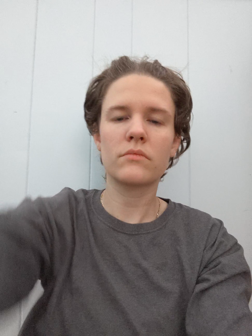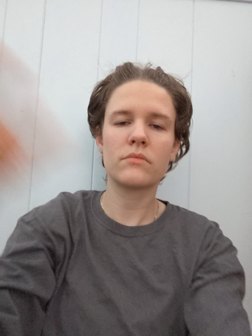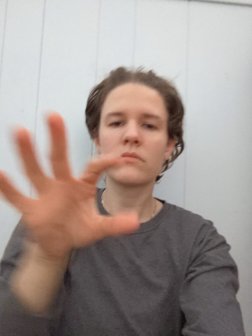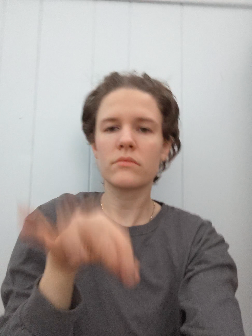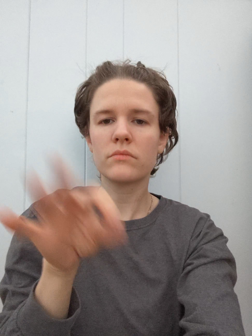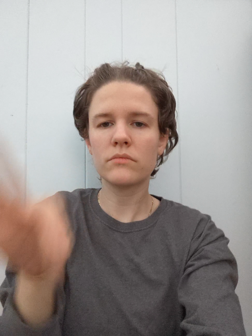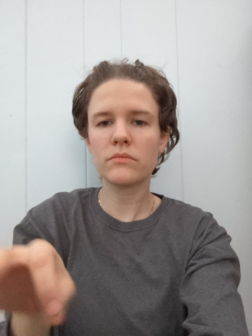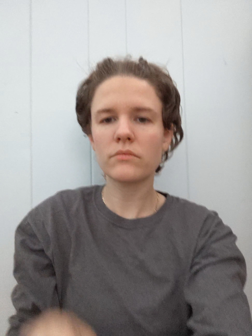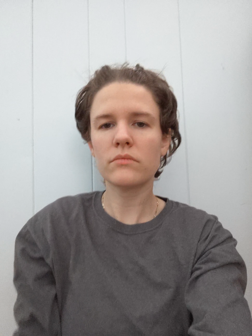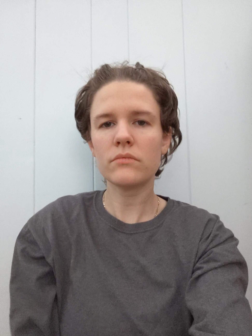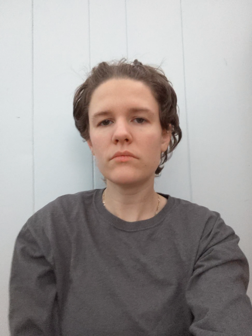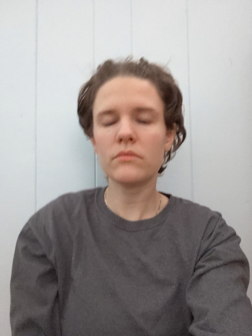french fries